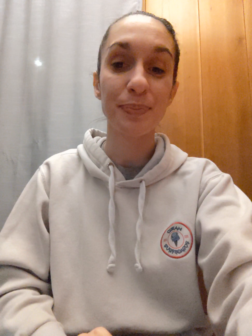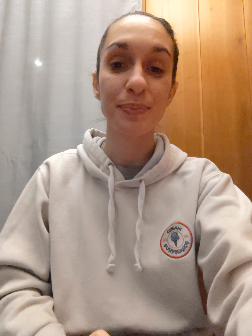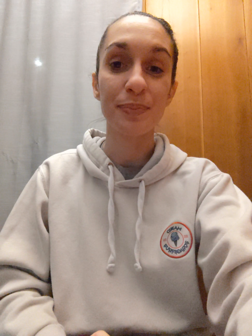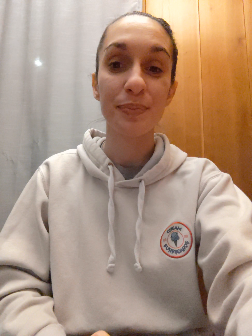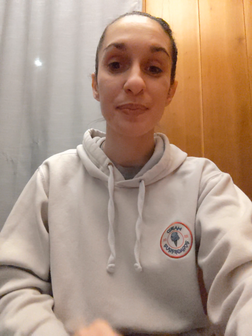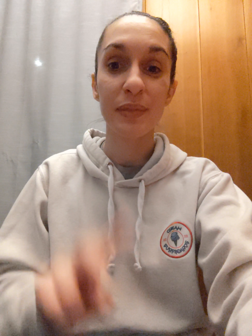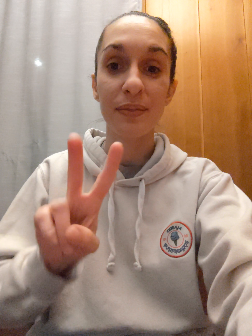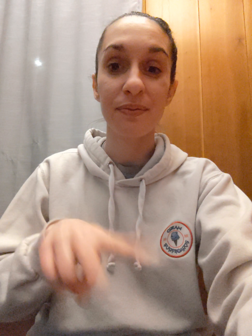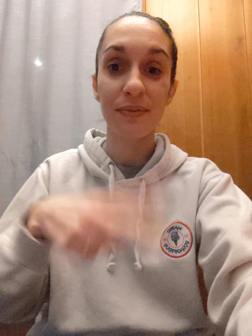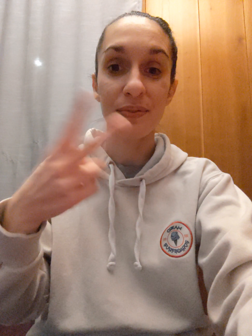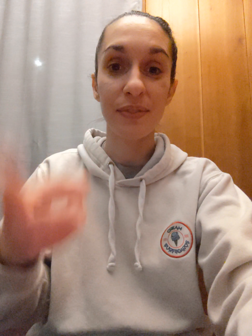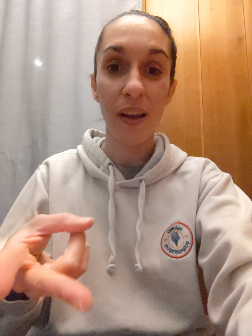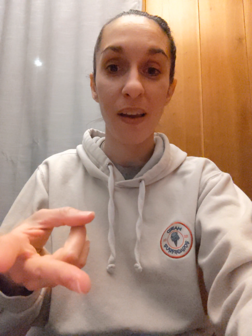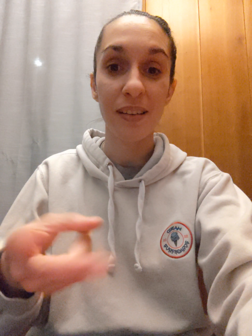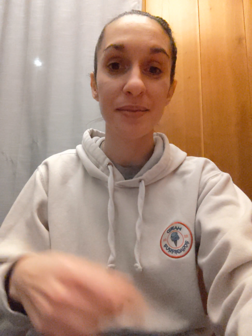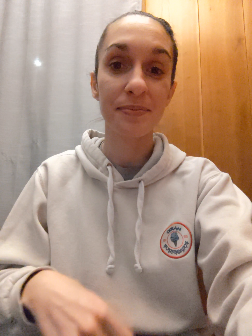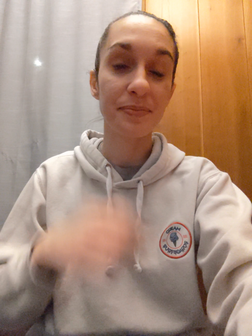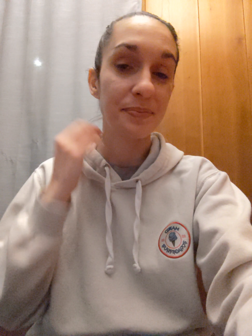fall